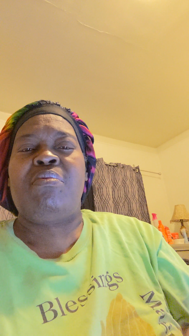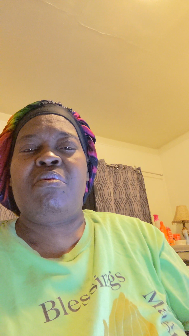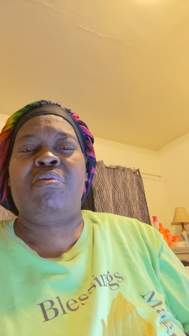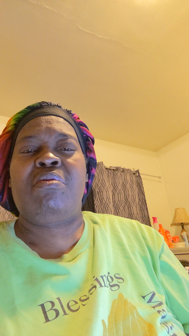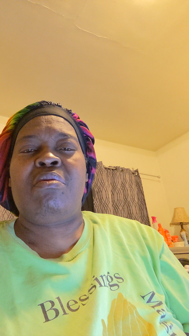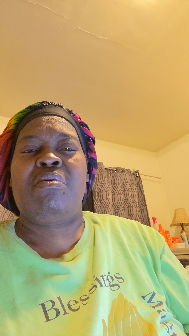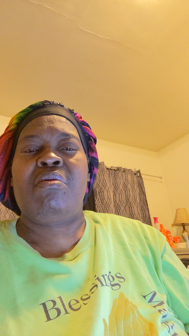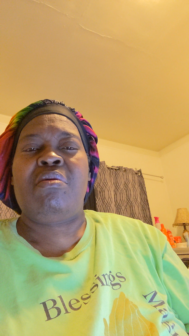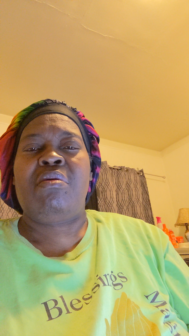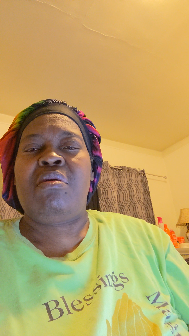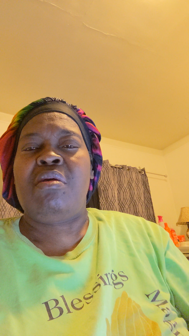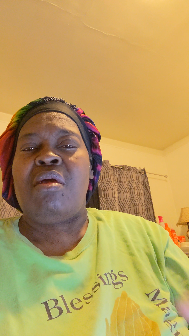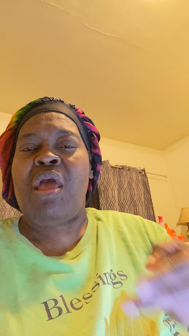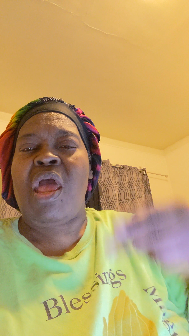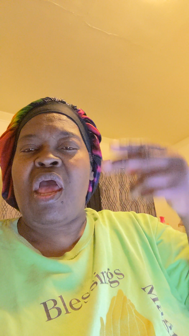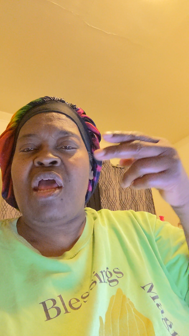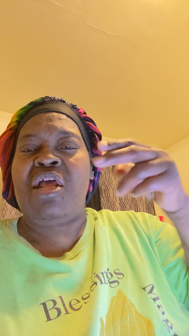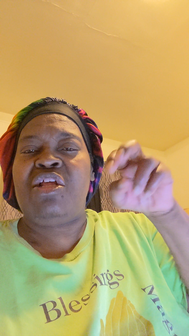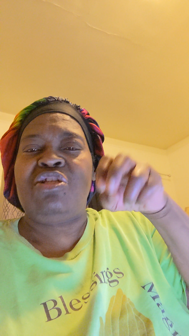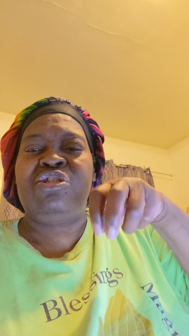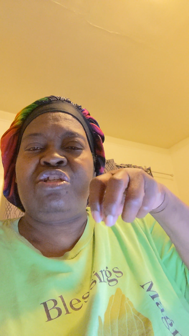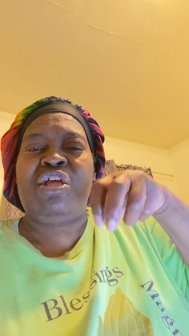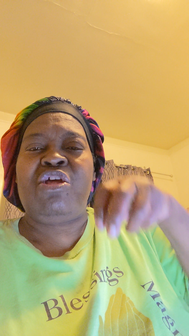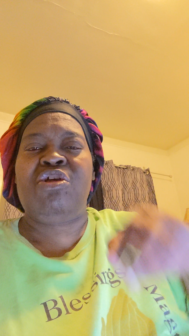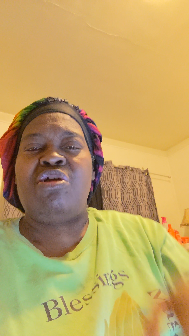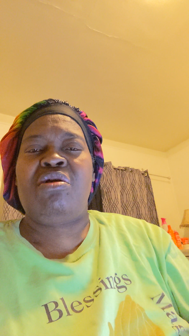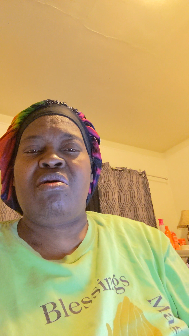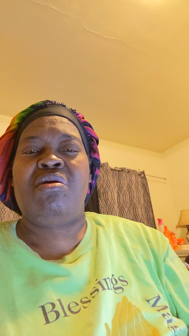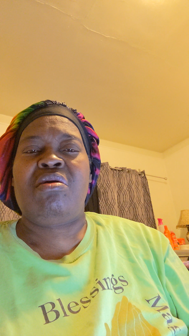high chair